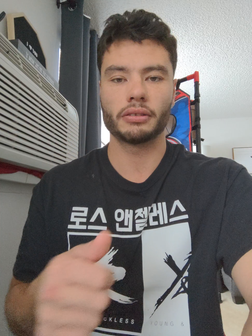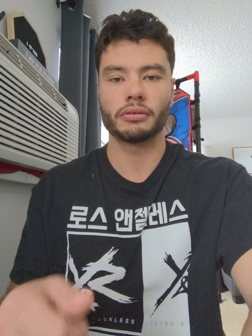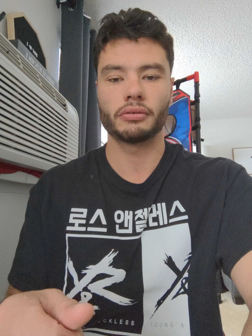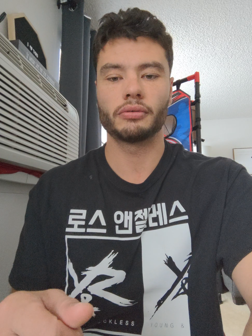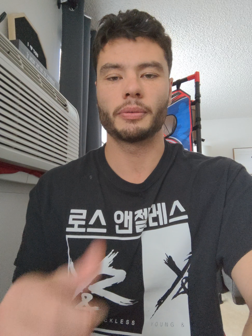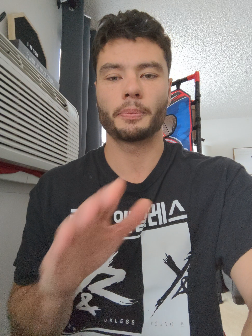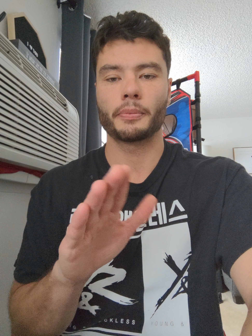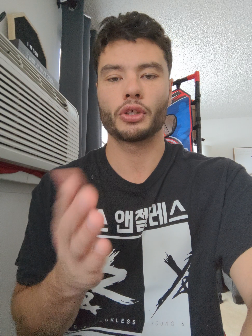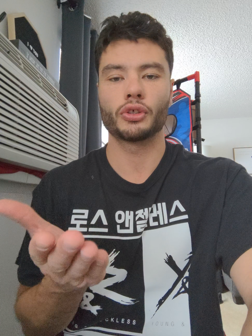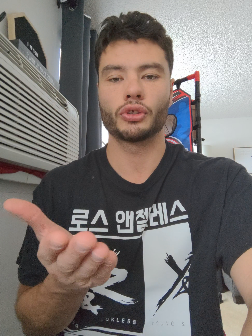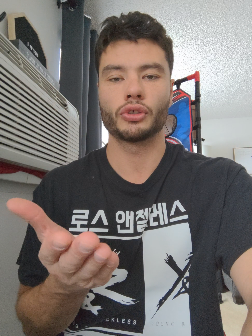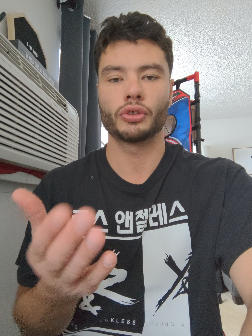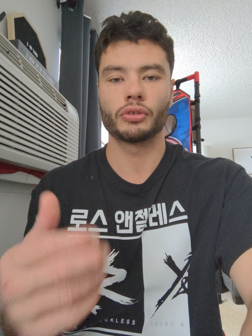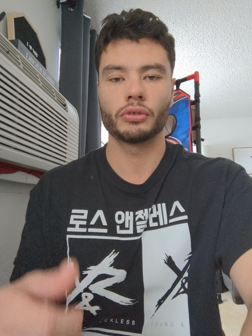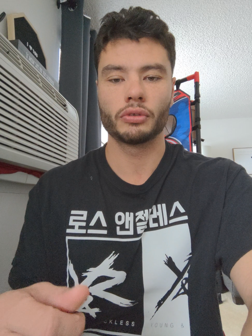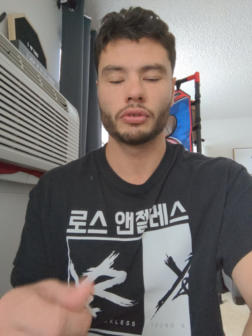book